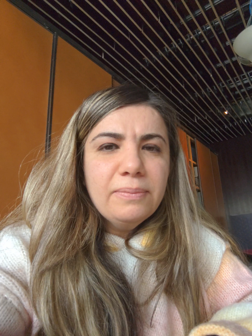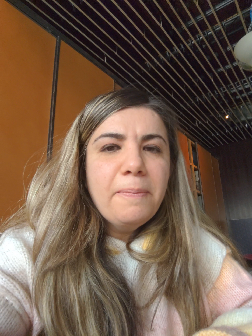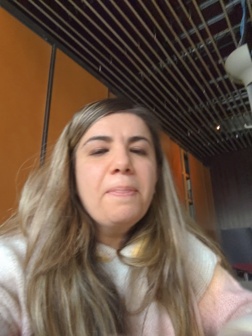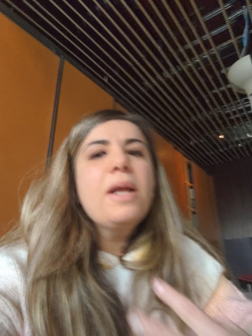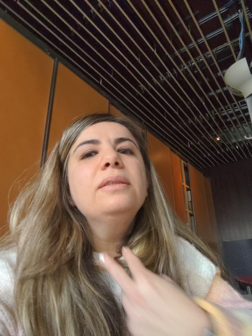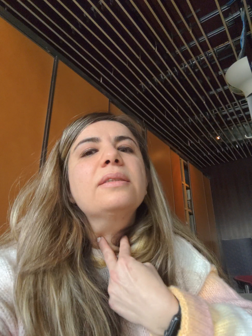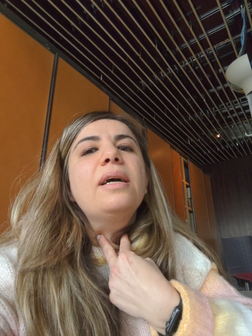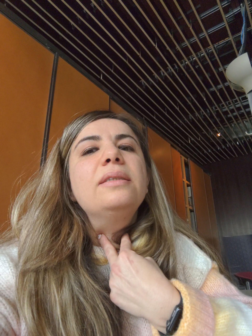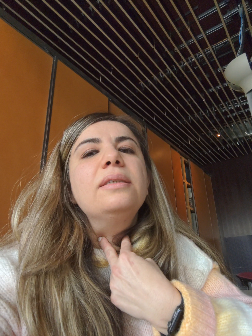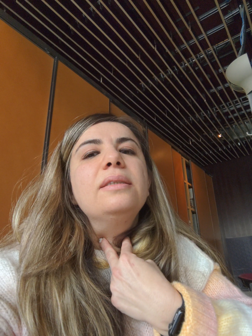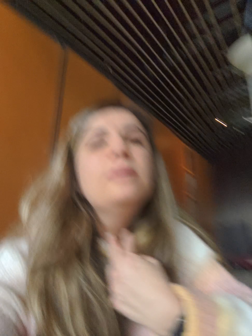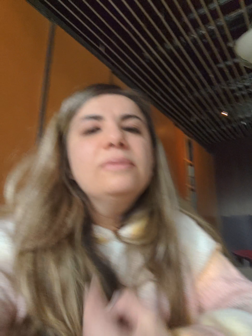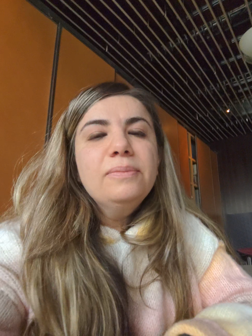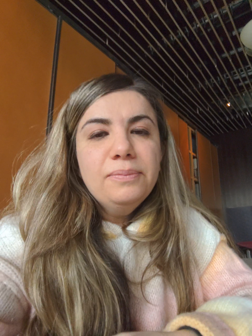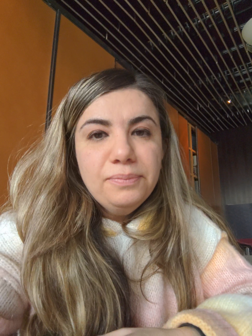stuck